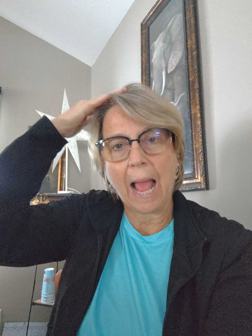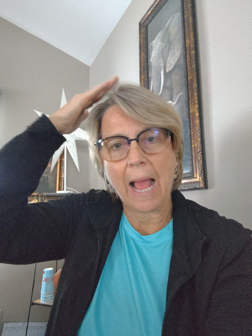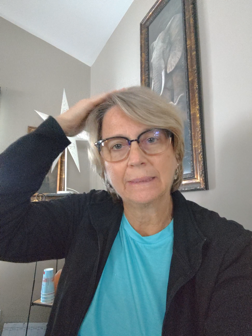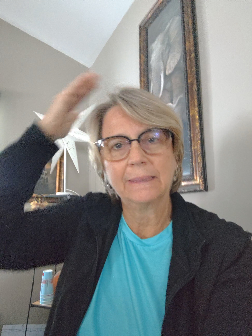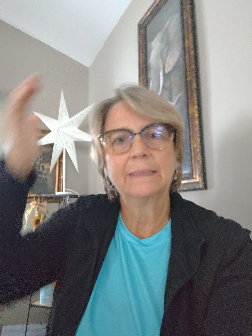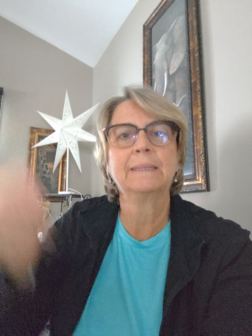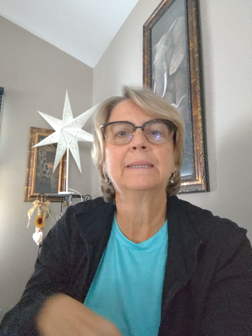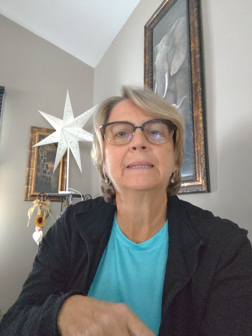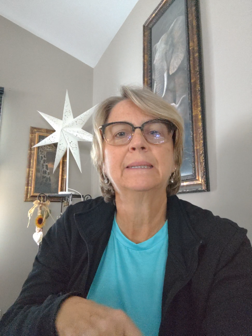hat